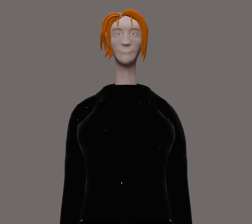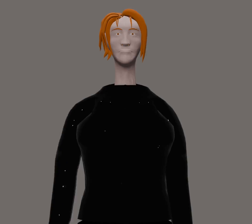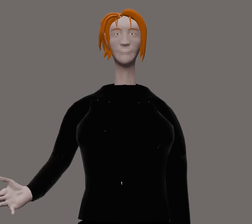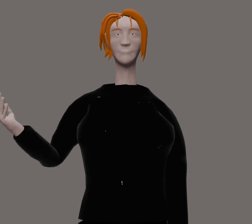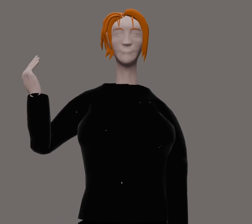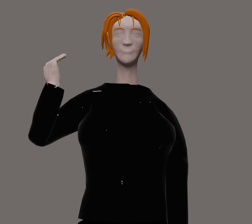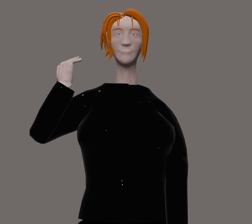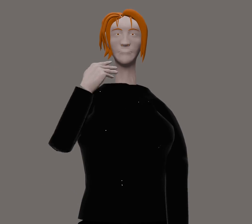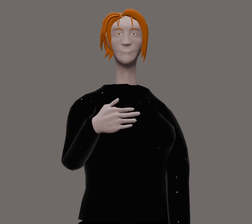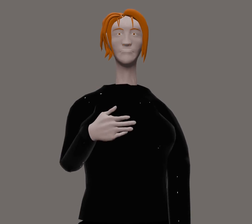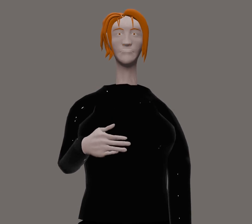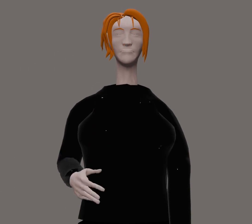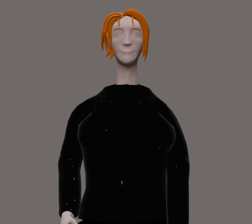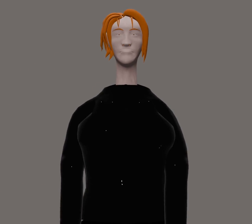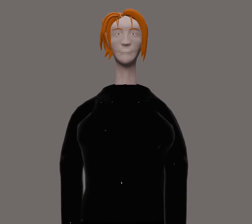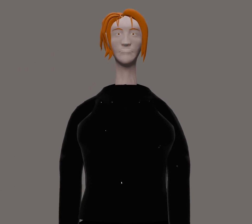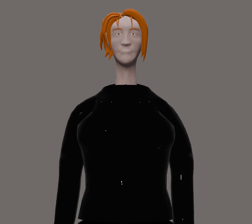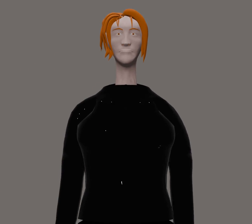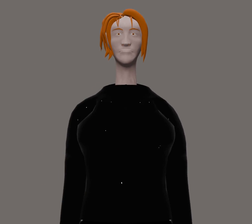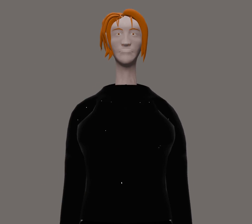Behead